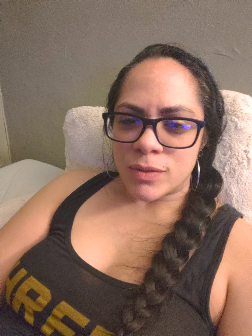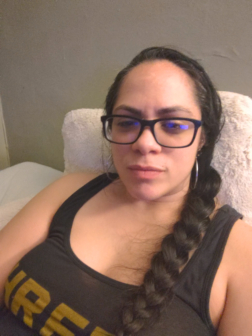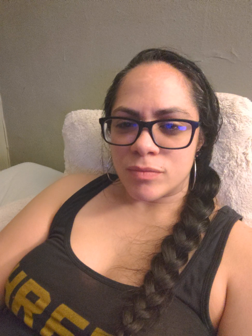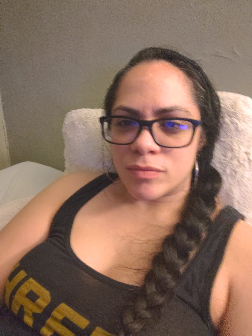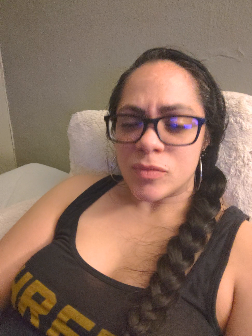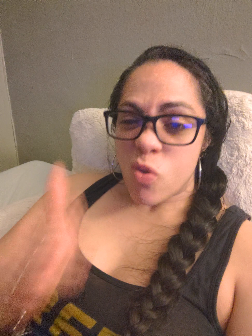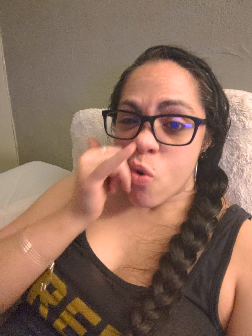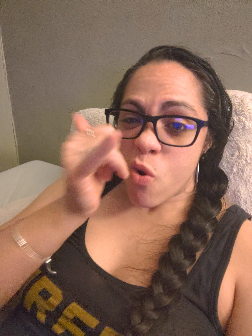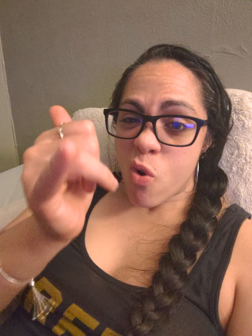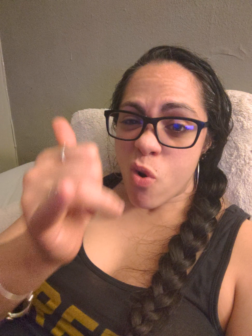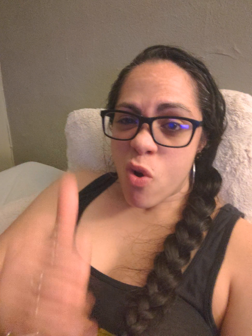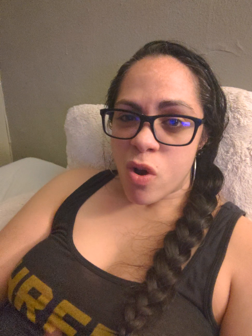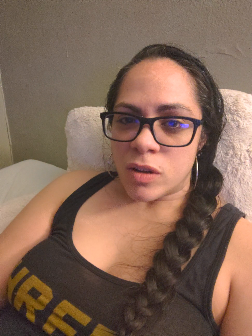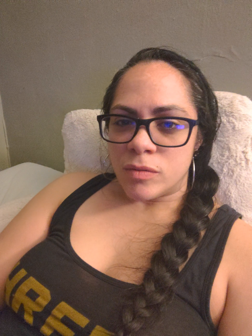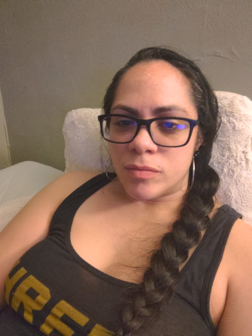call on the phone